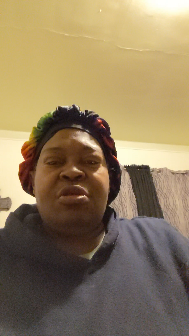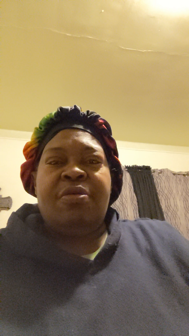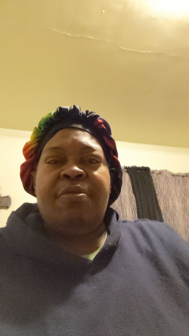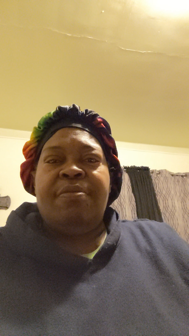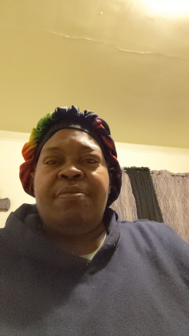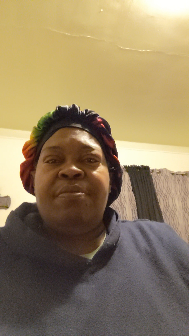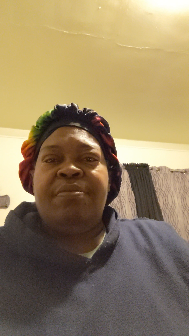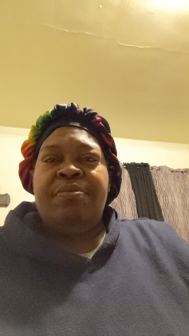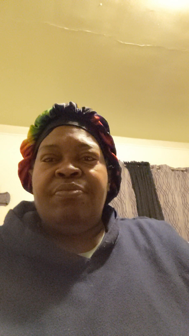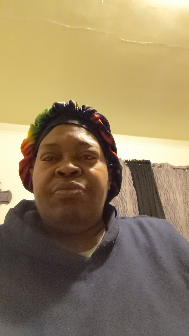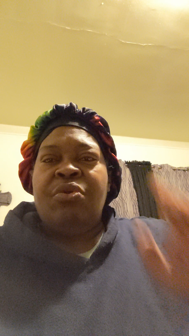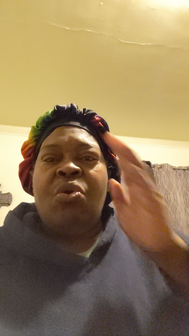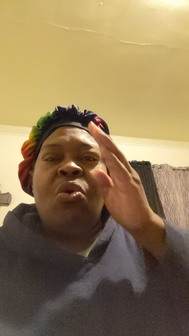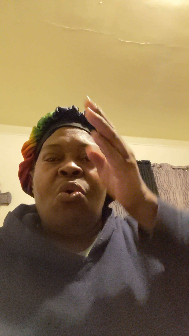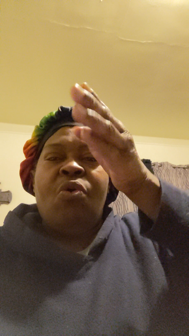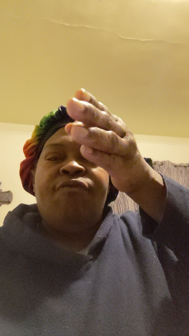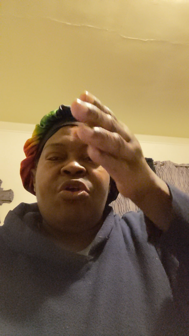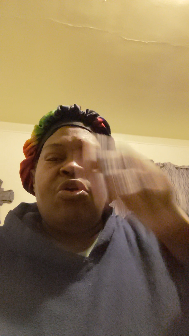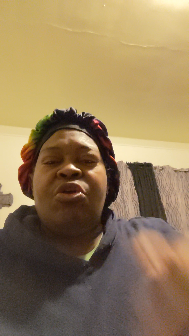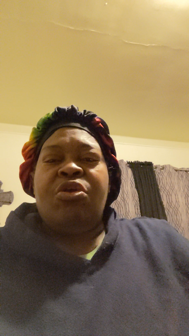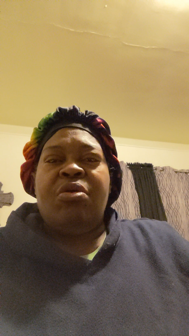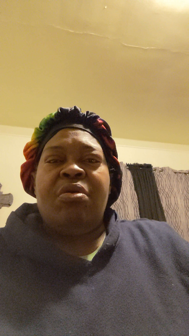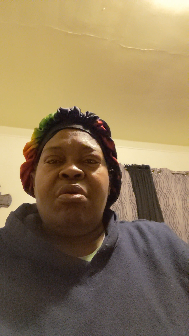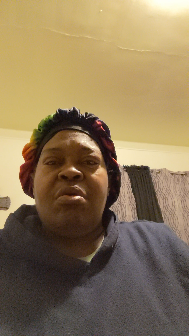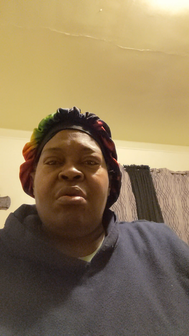over